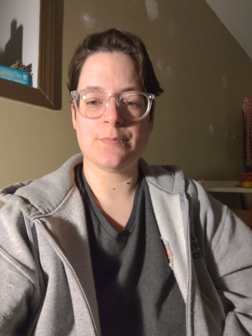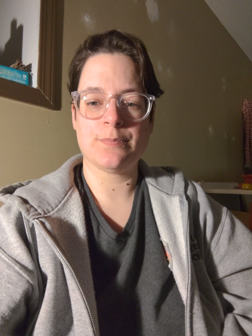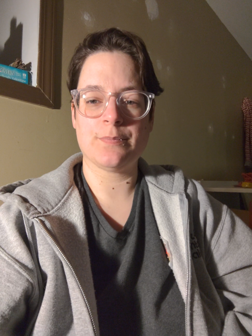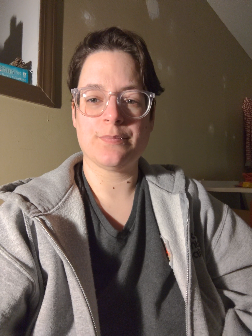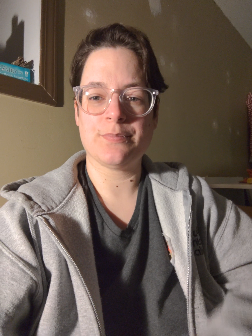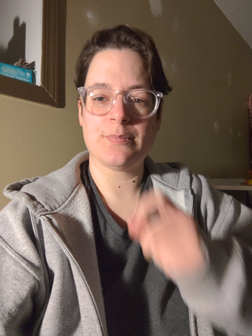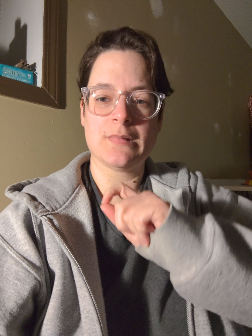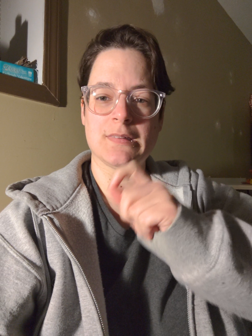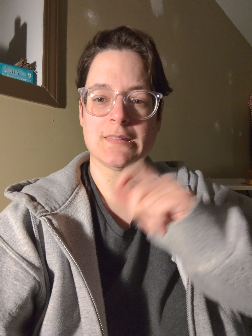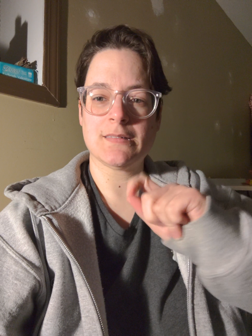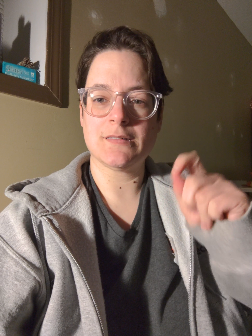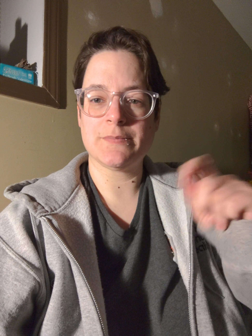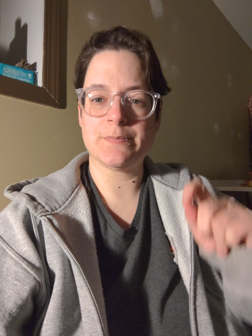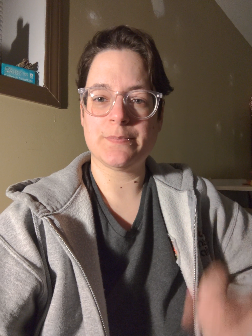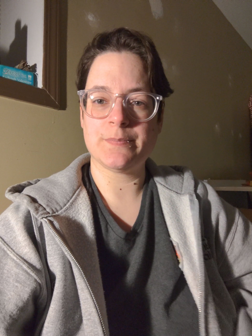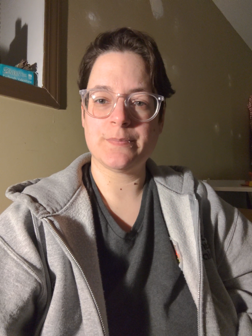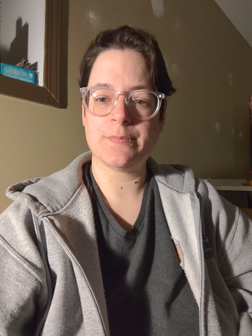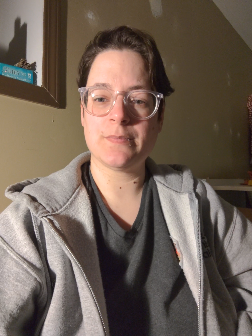pen